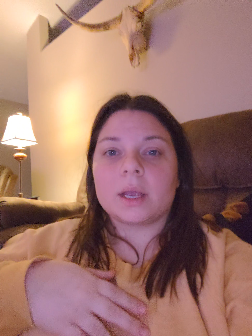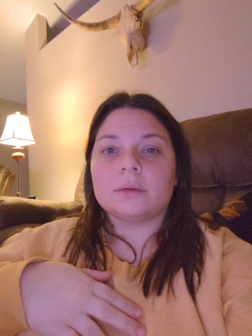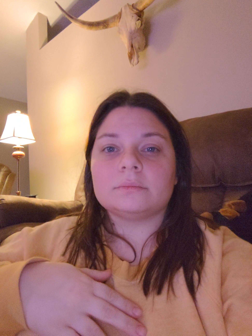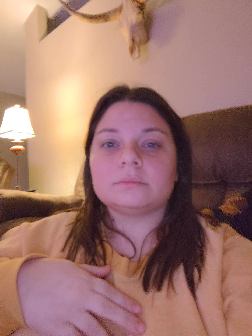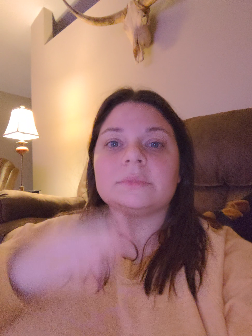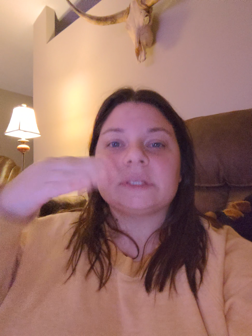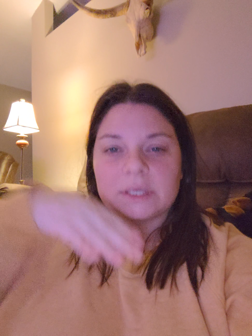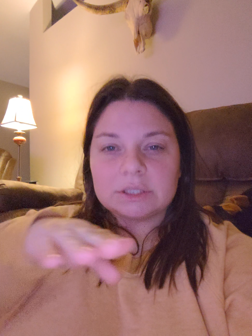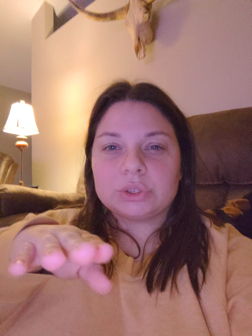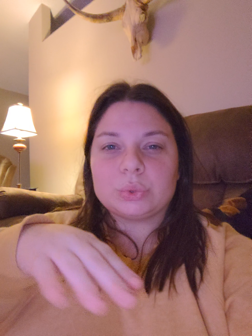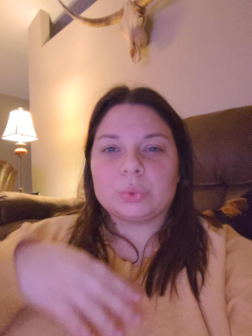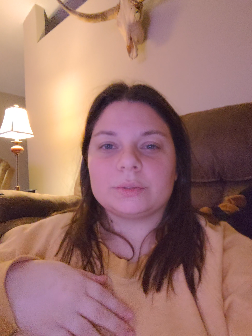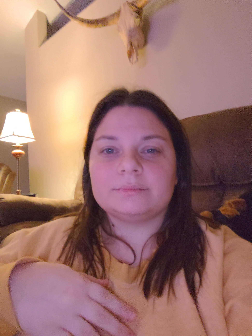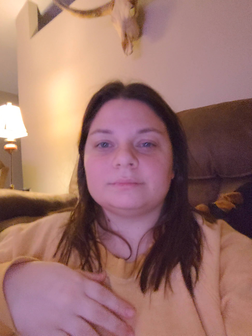into